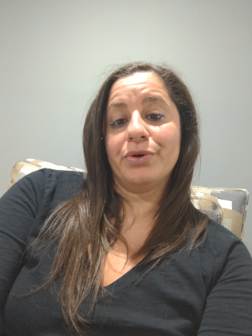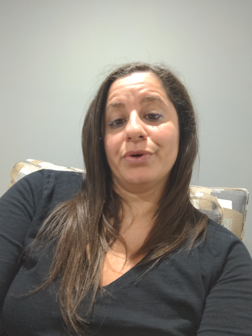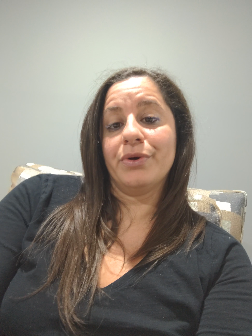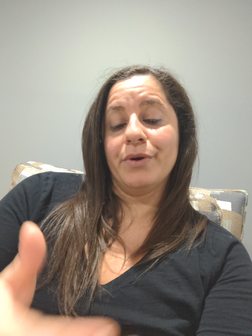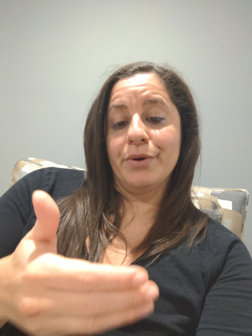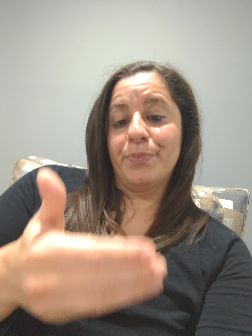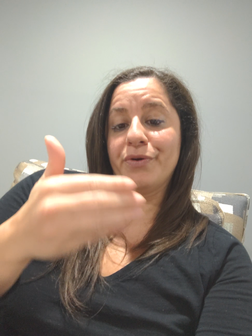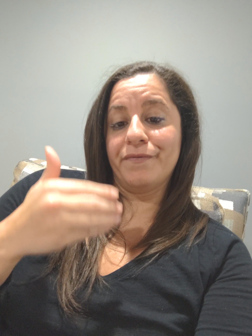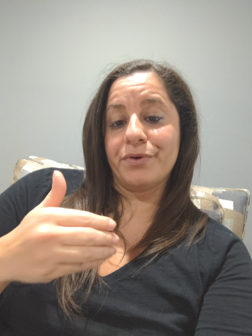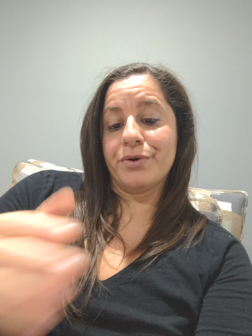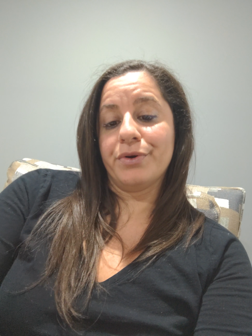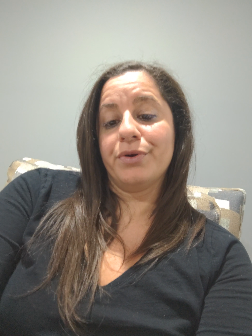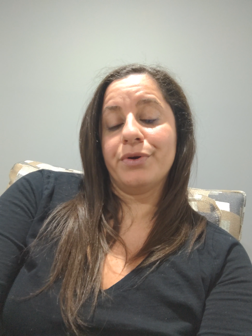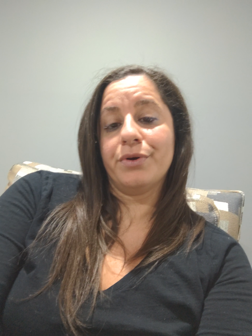before